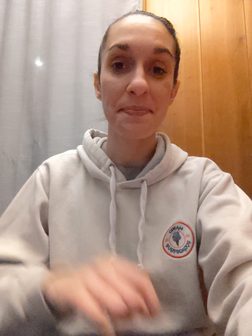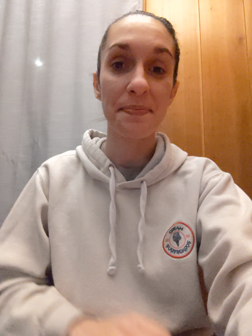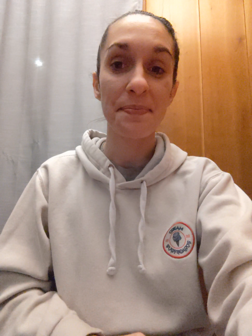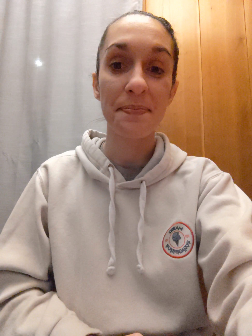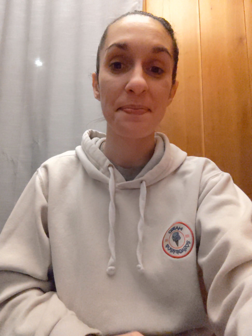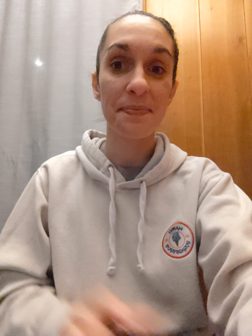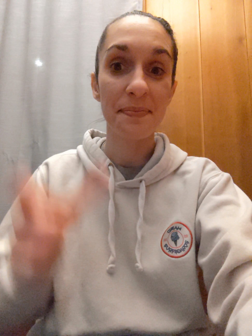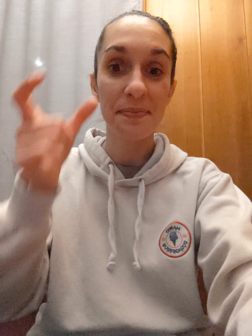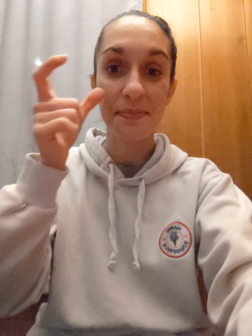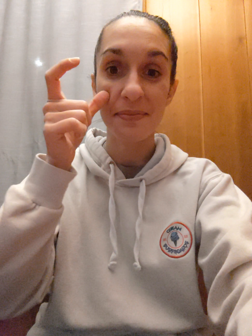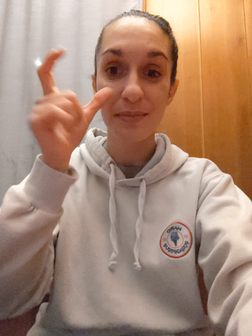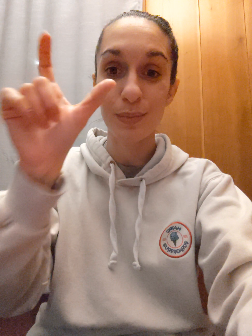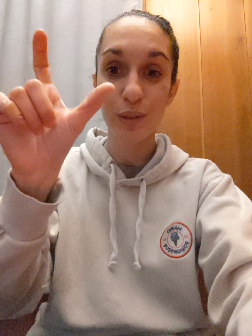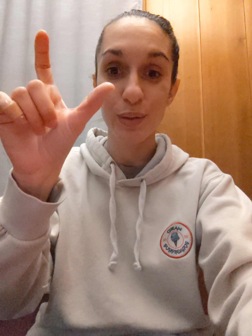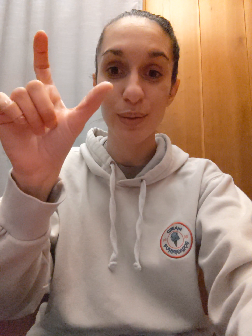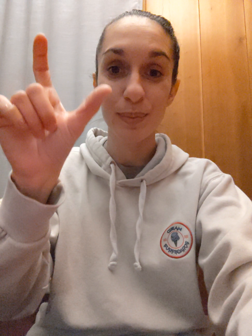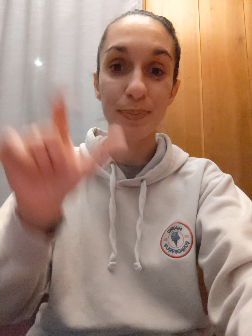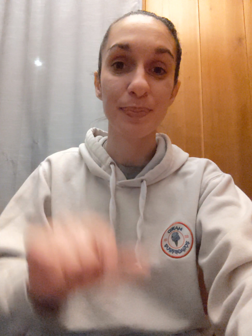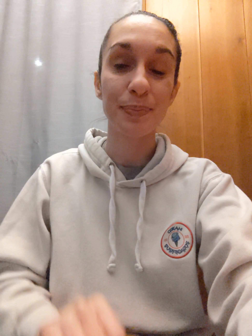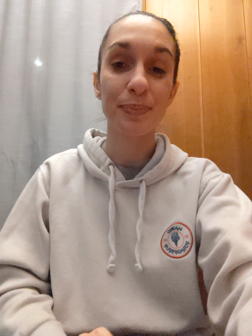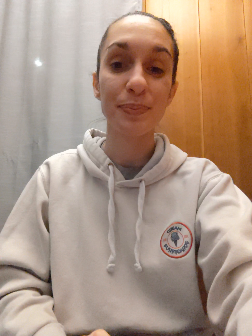moon